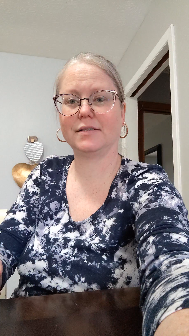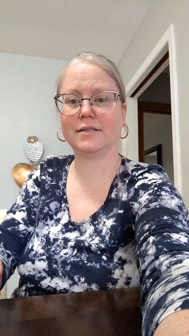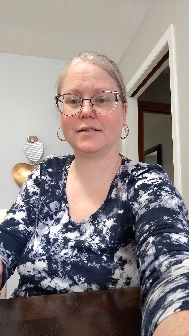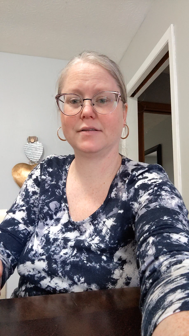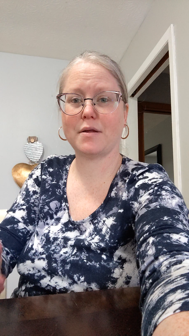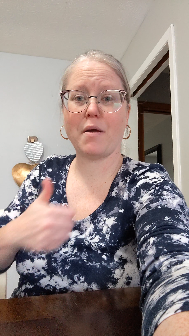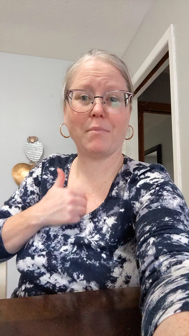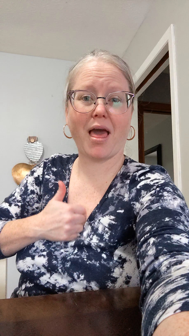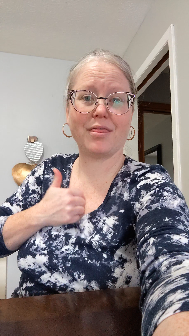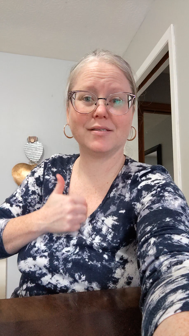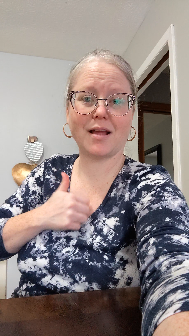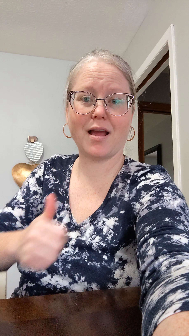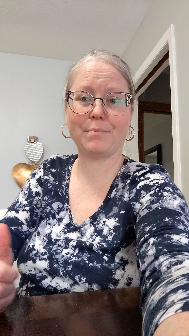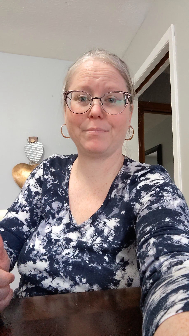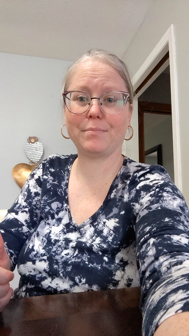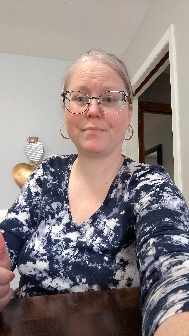bathtub